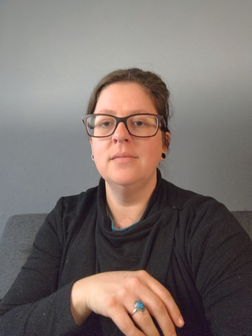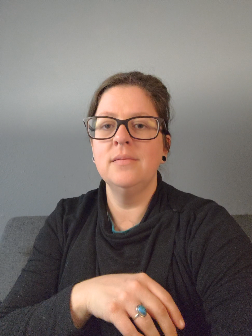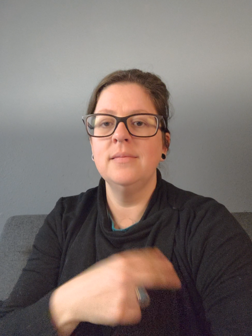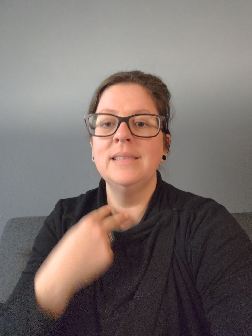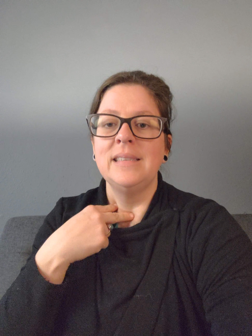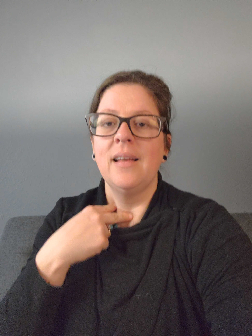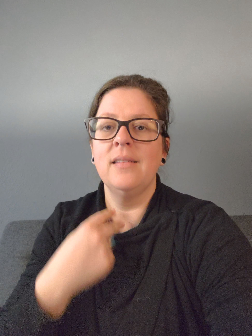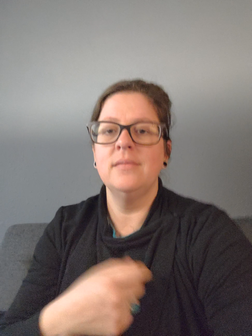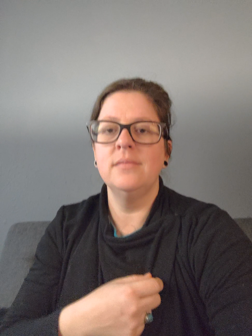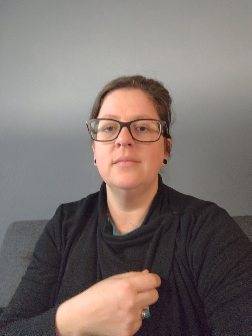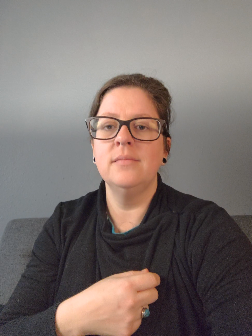stuck